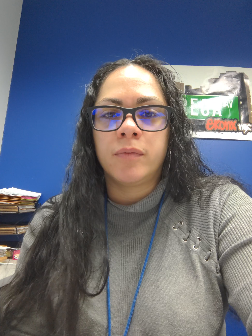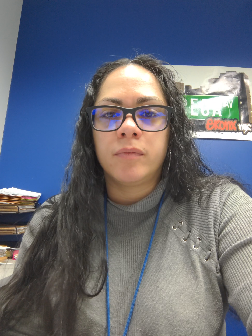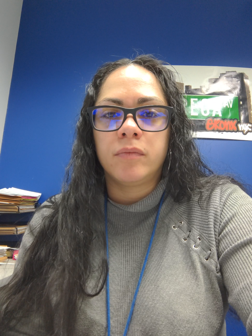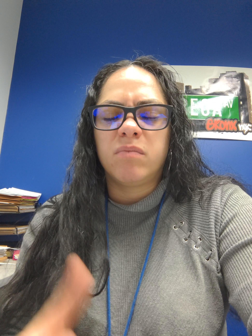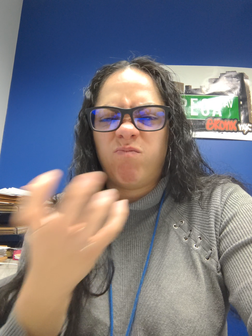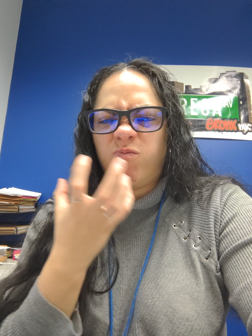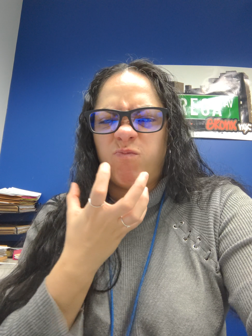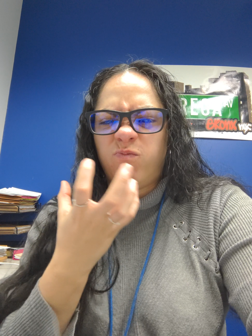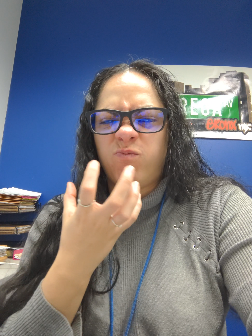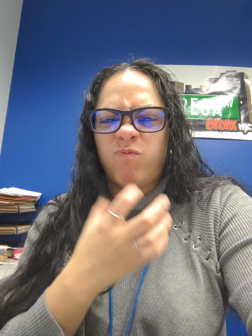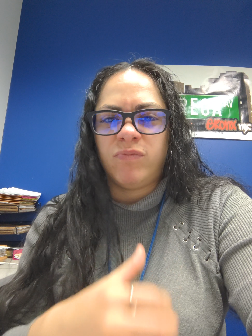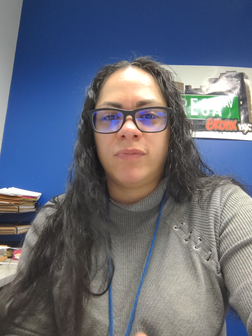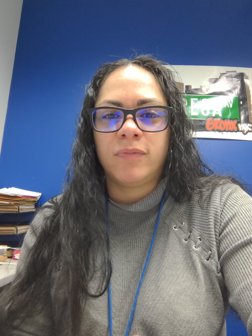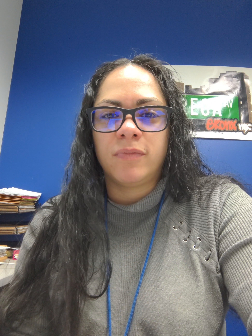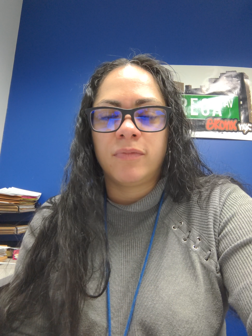yucky